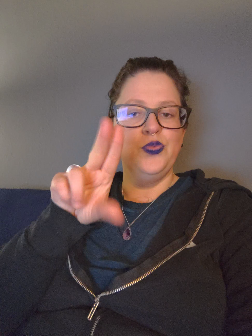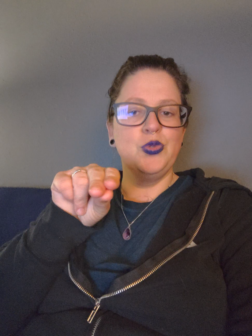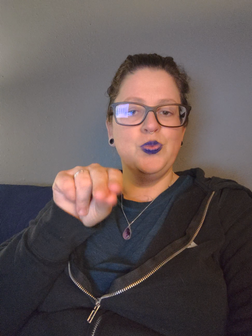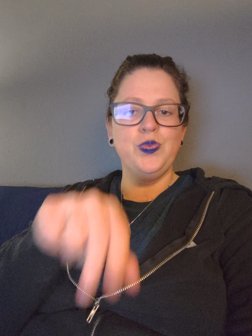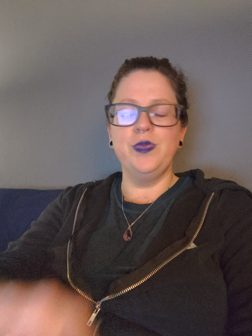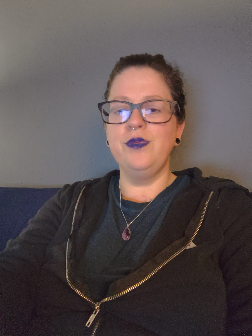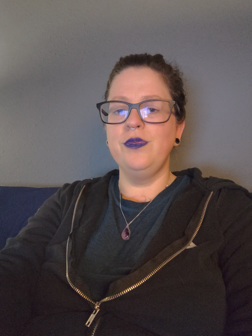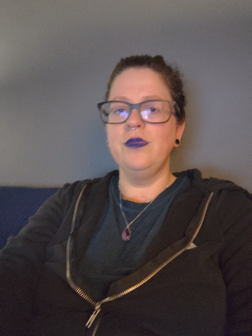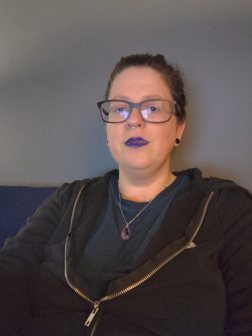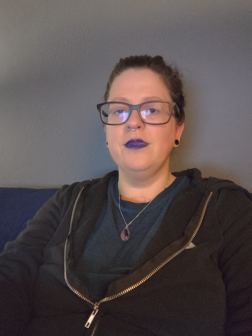no